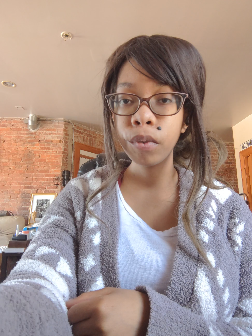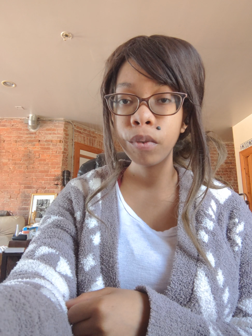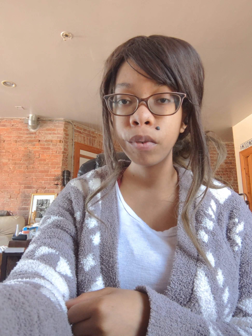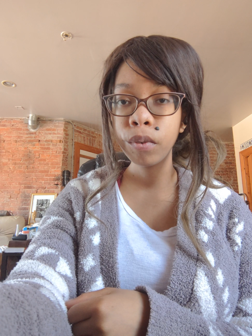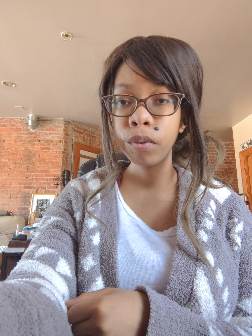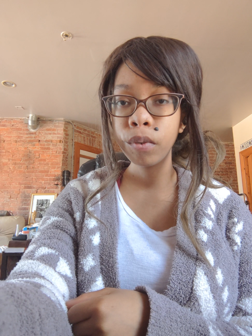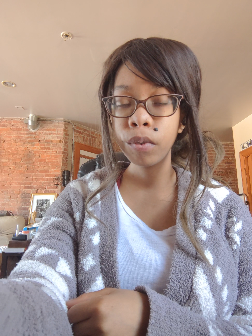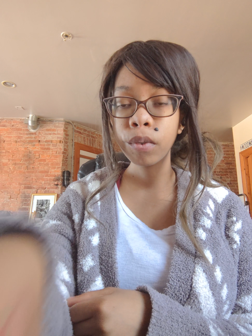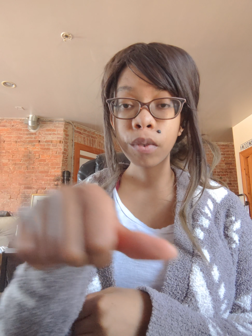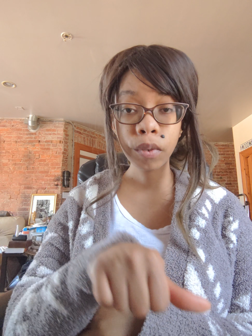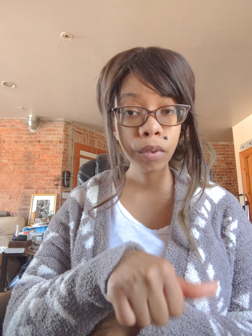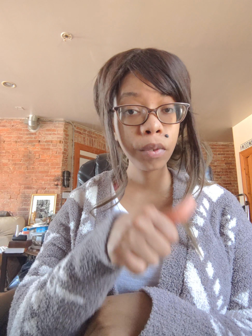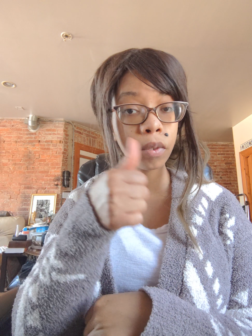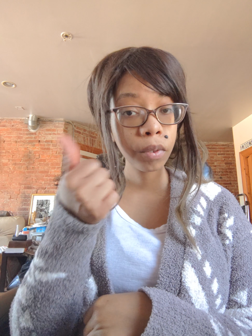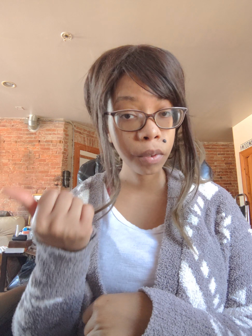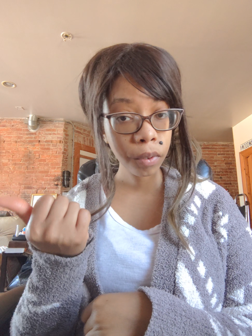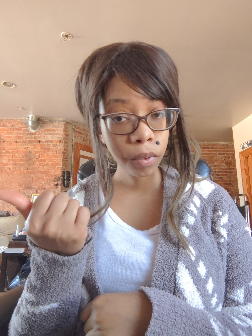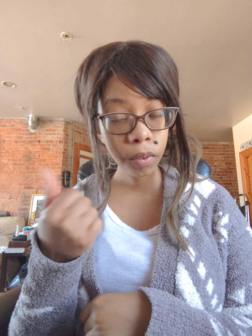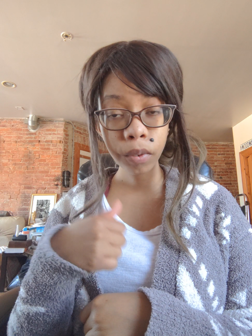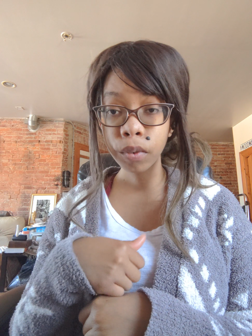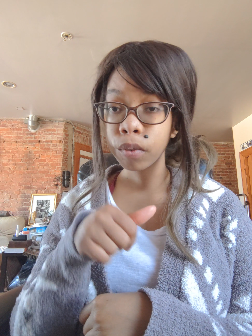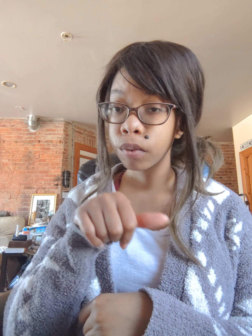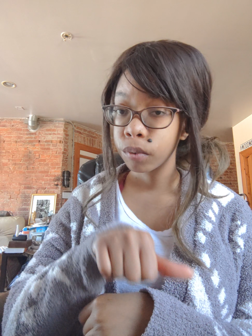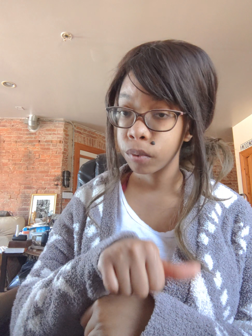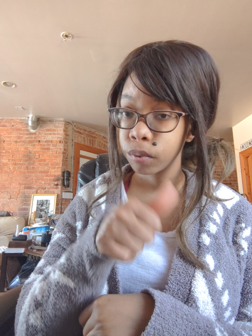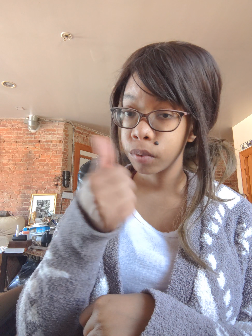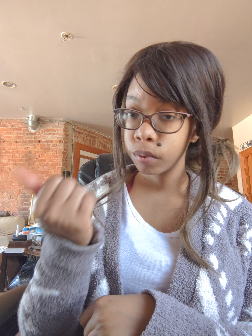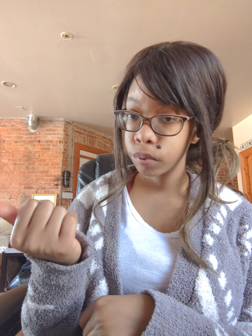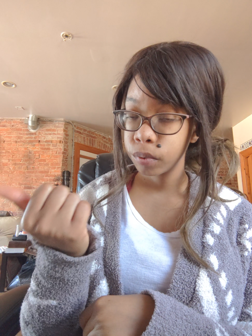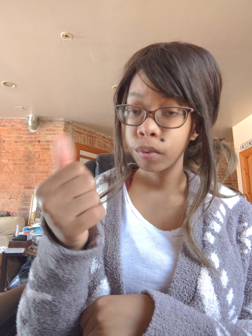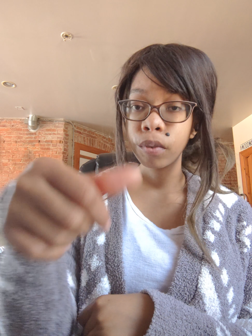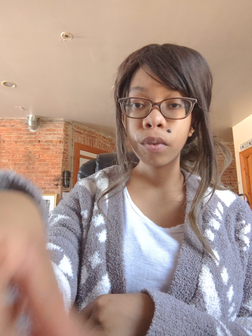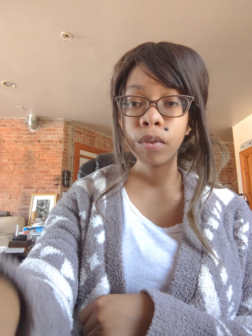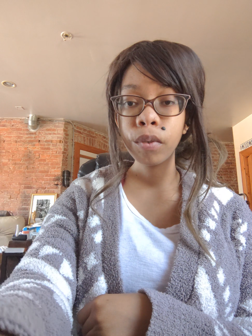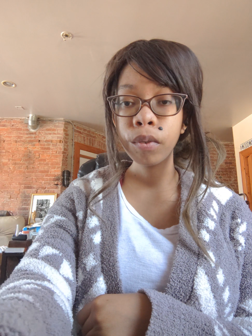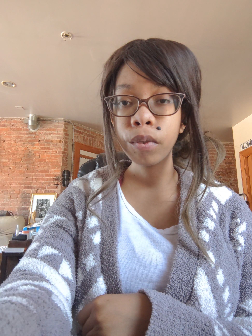another